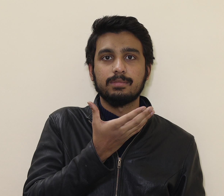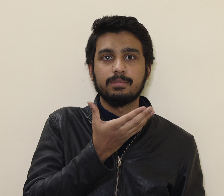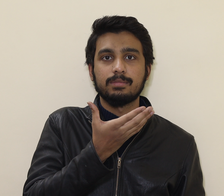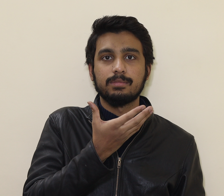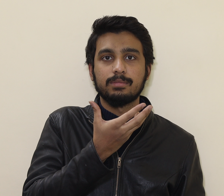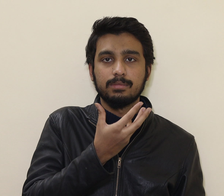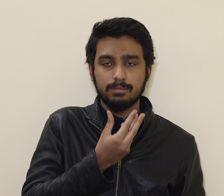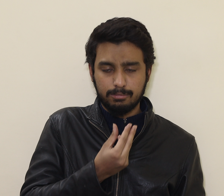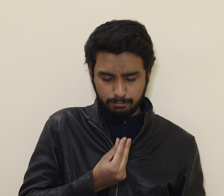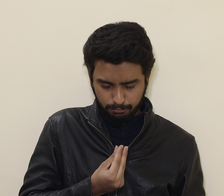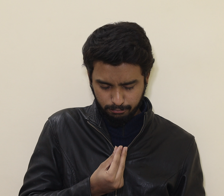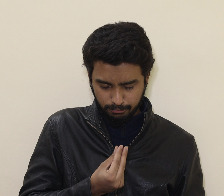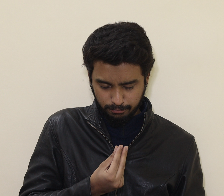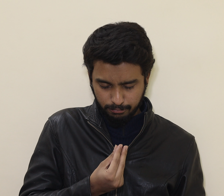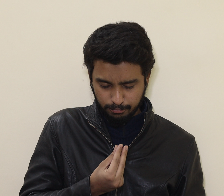sad